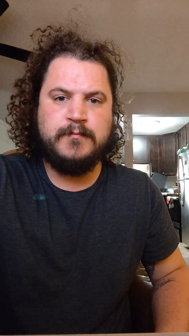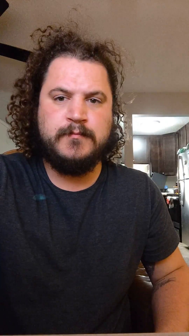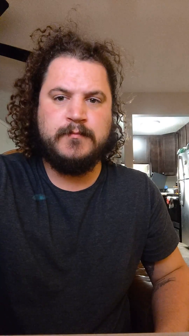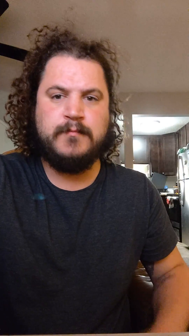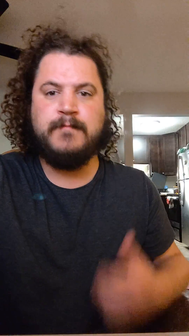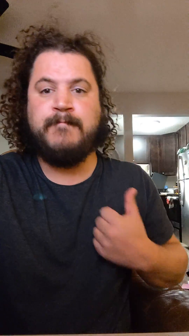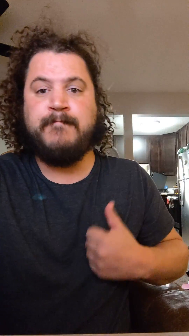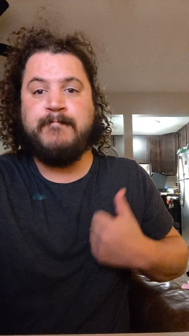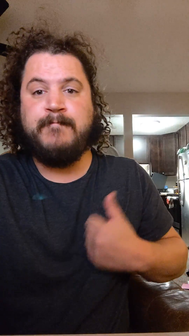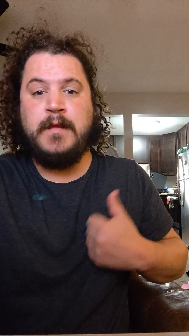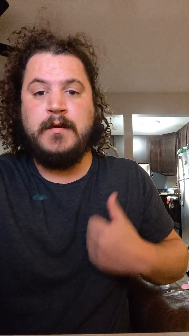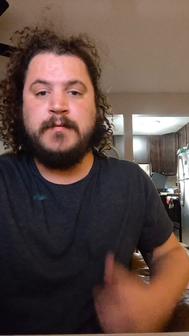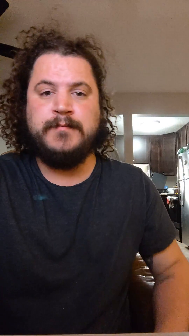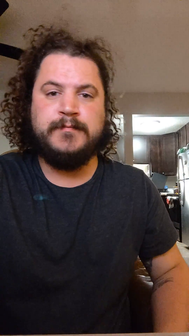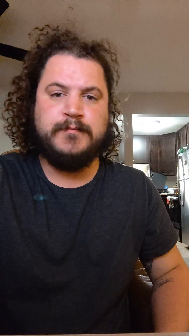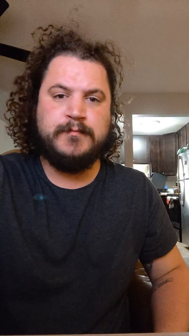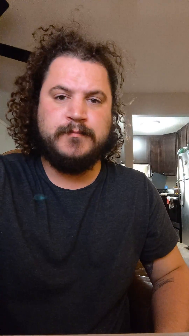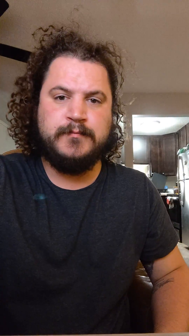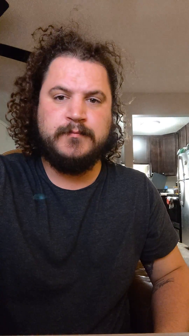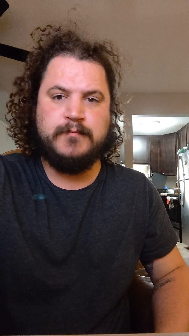bathtub